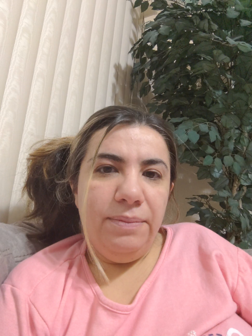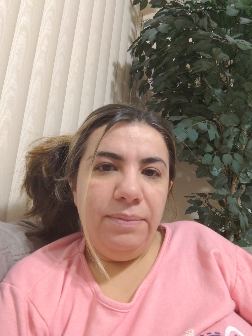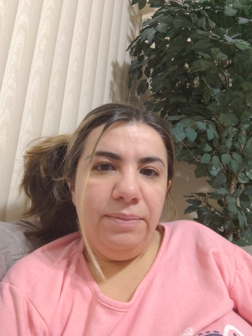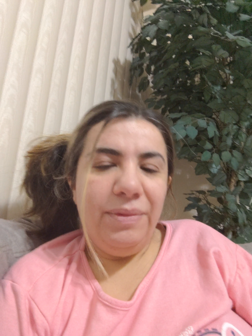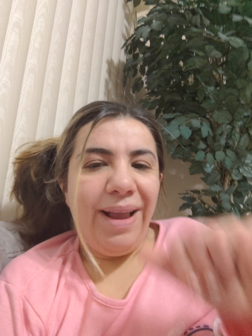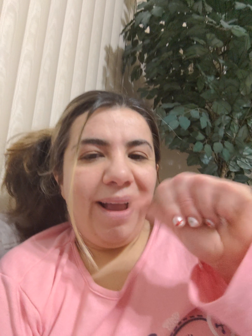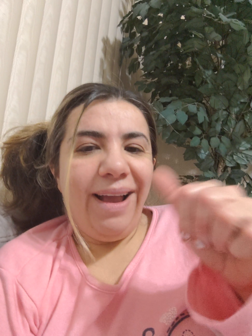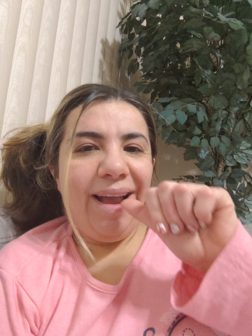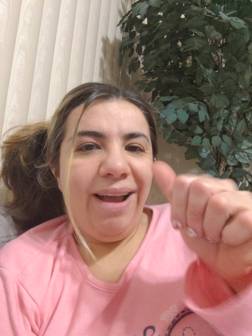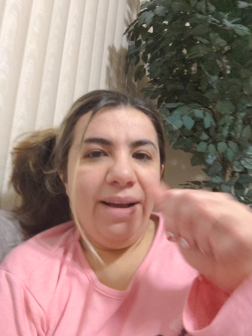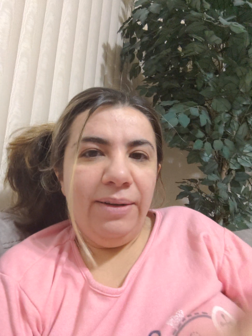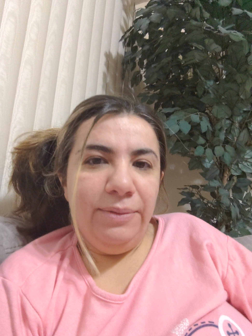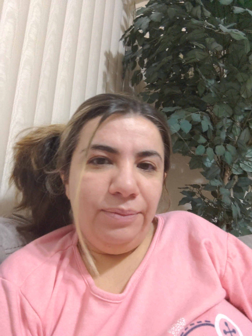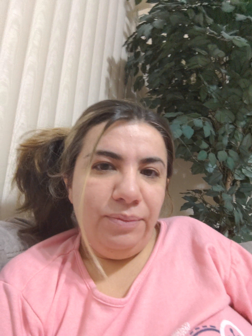nuts